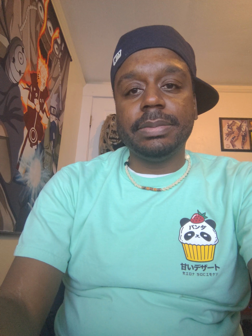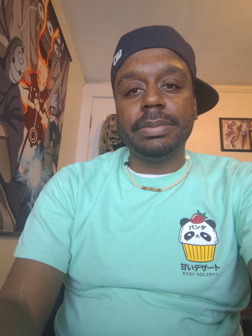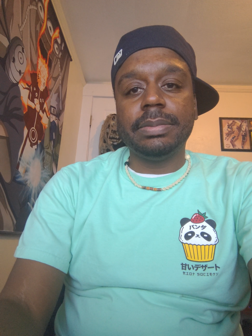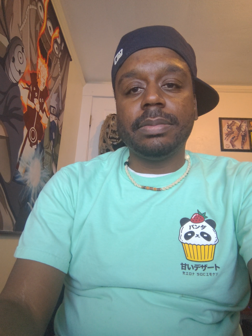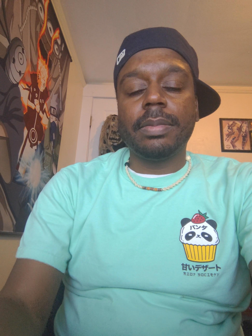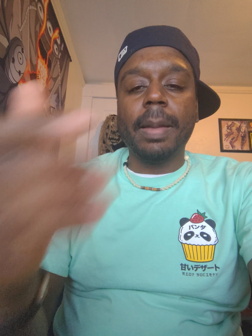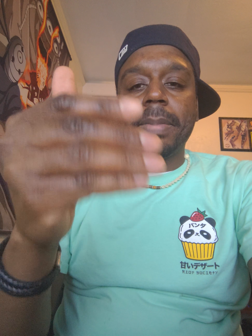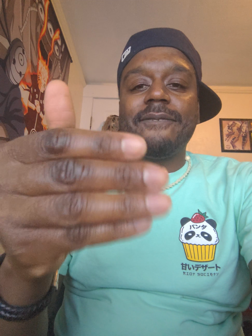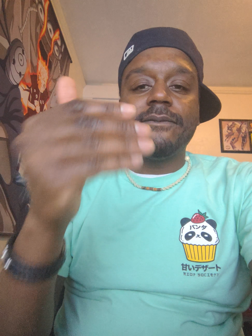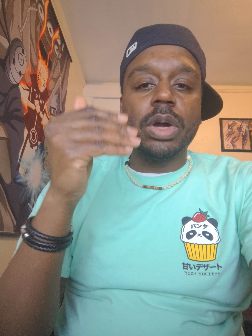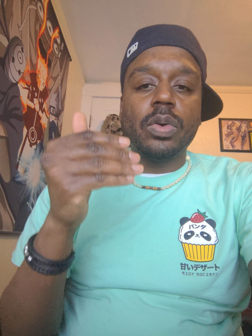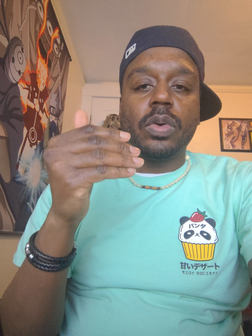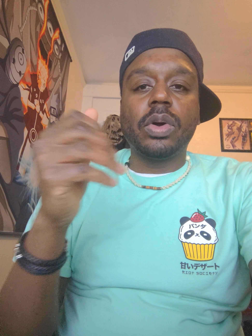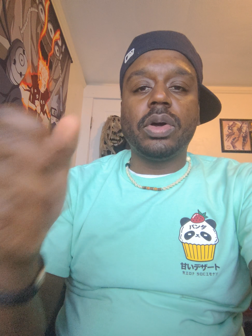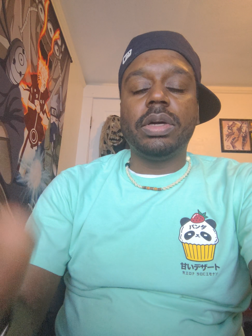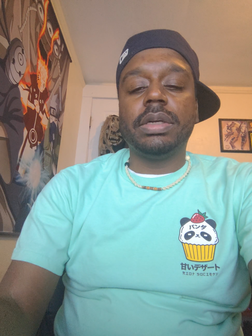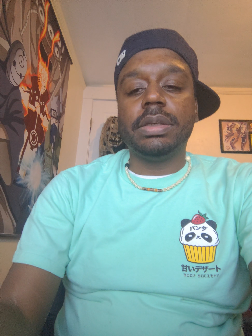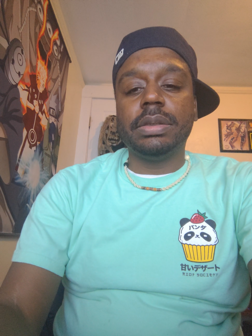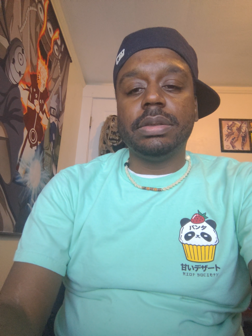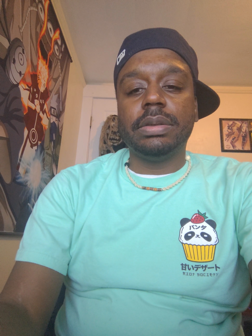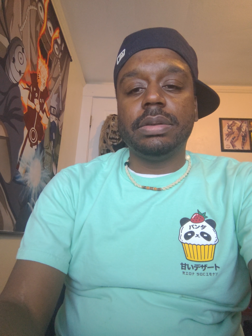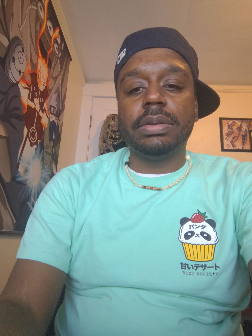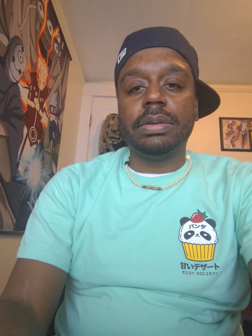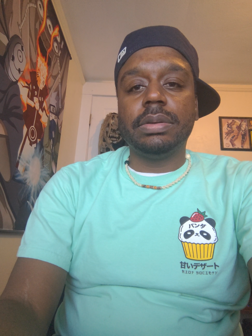before